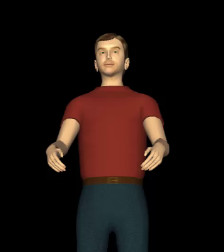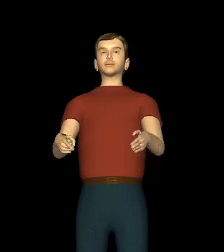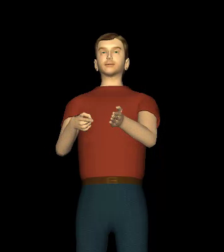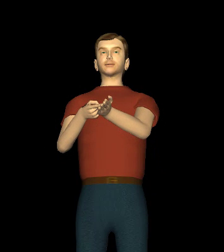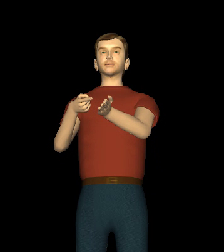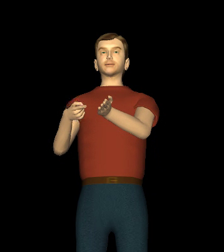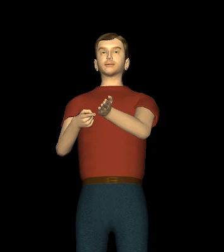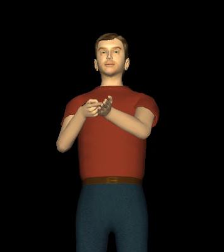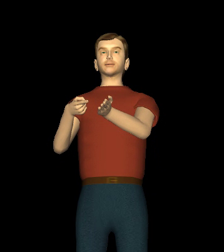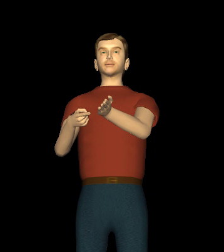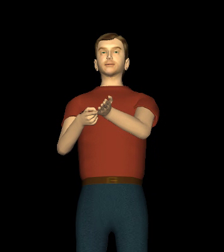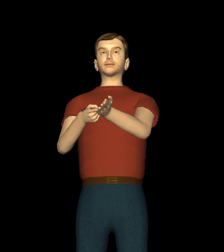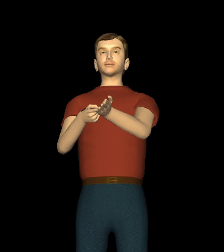يكرر